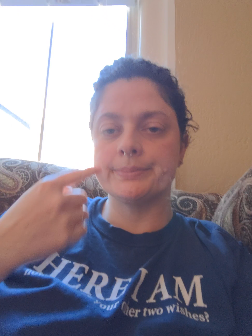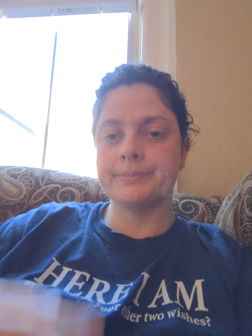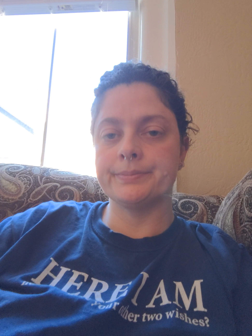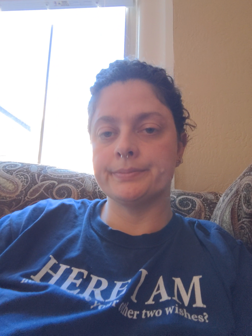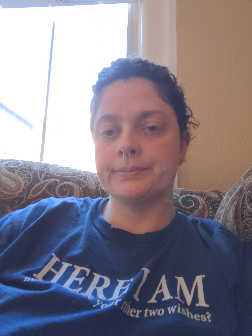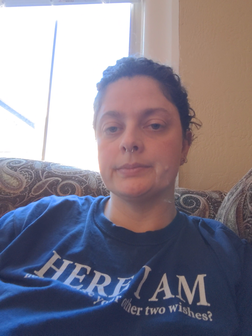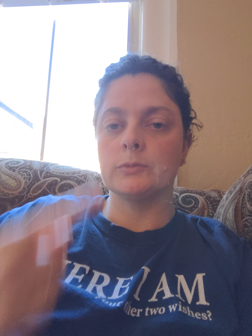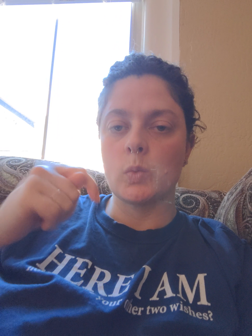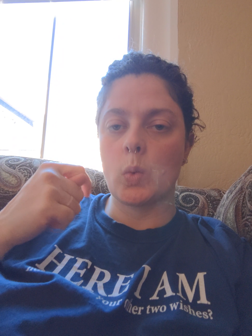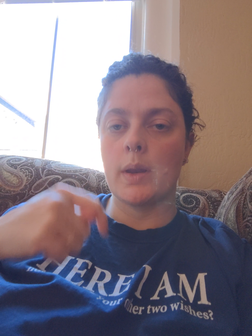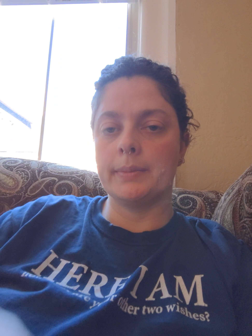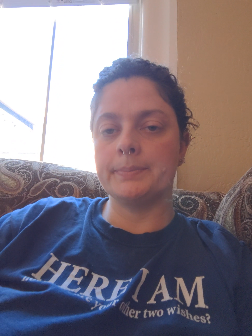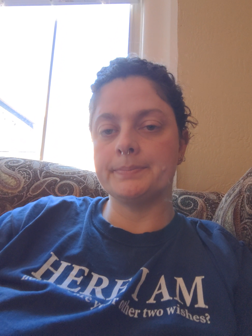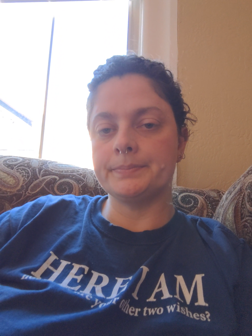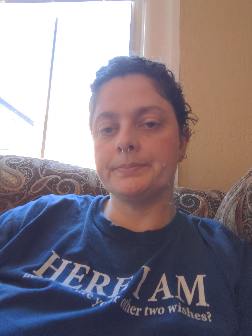toy